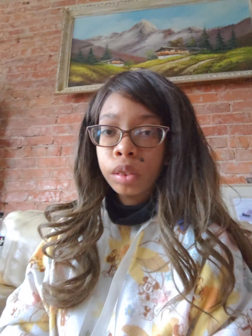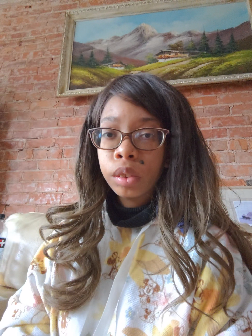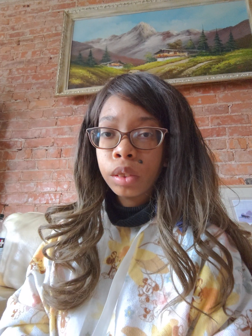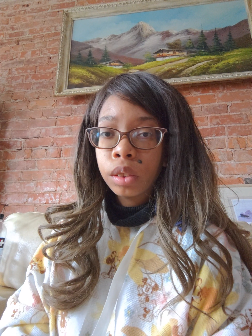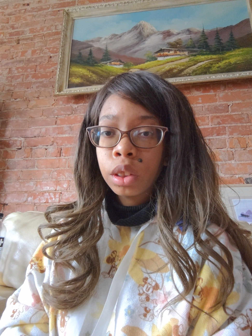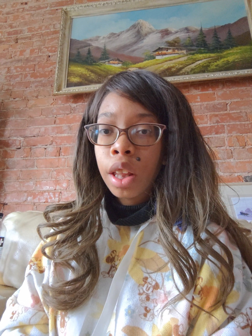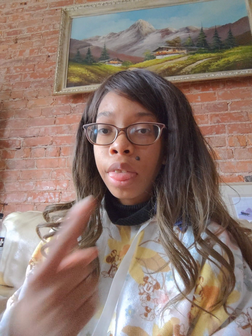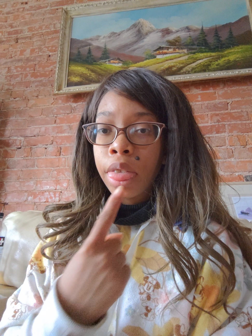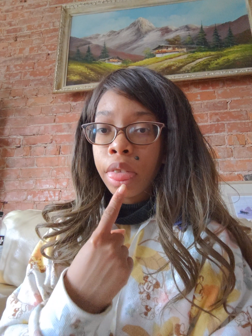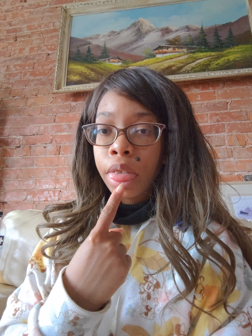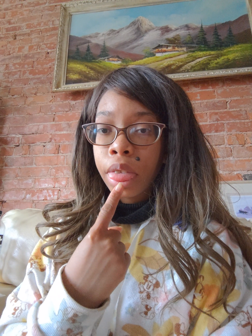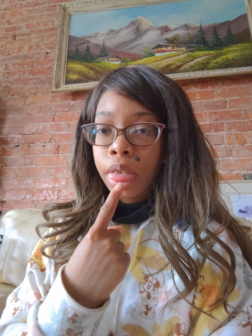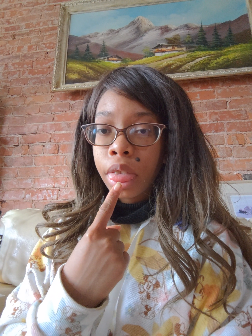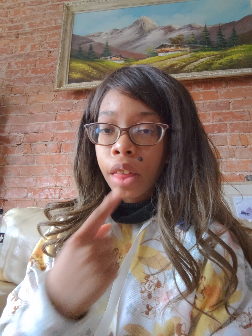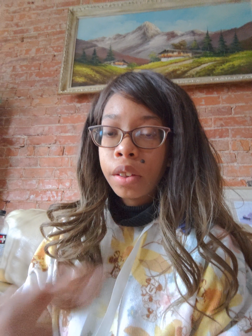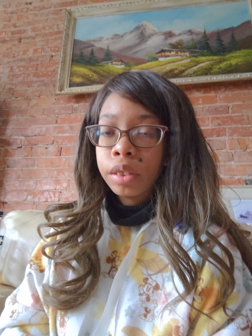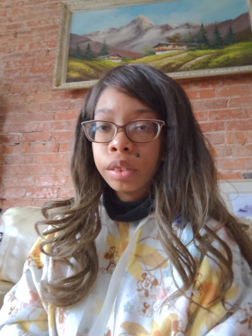tongue